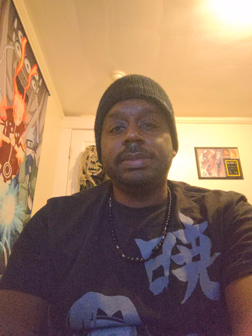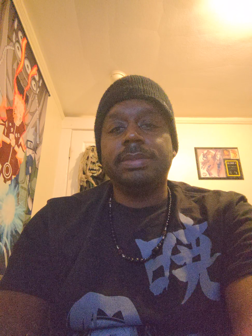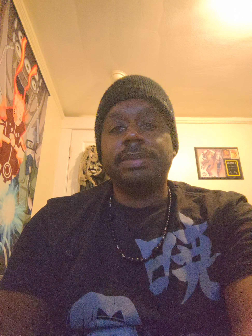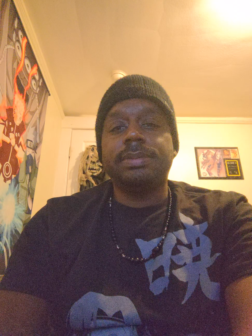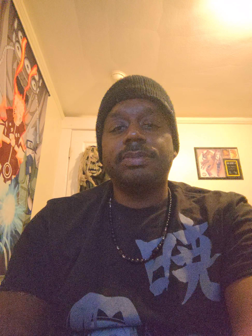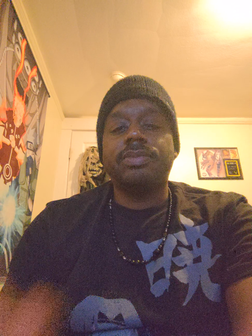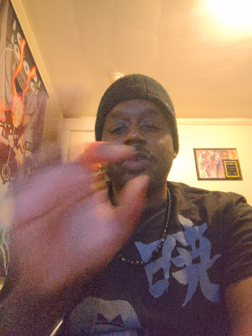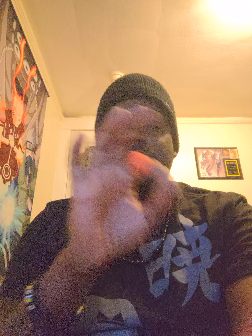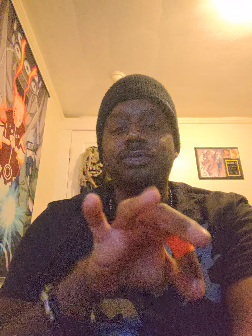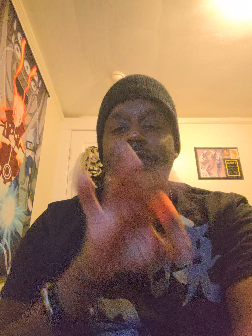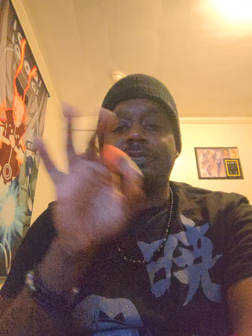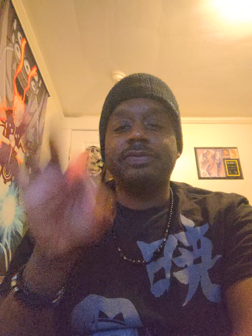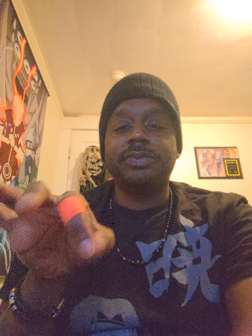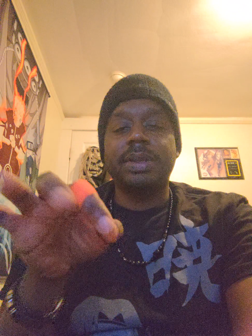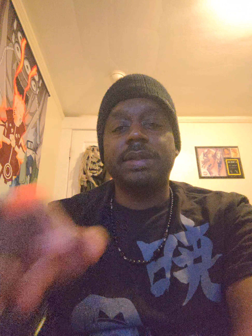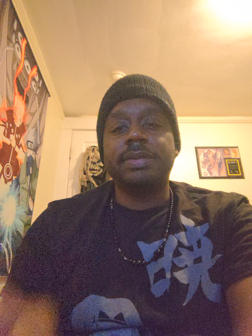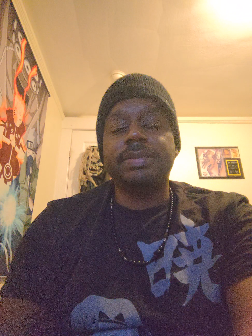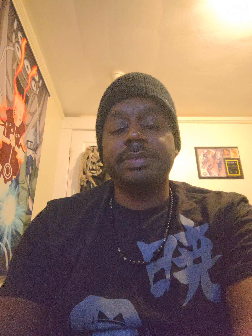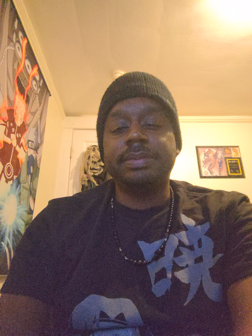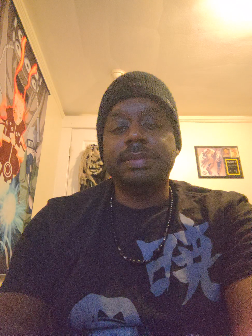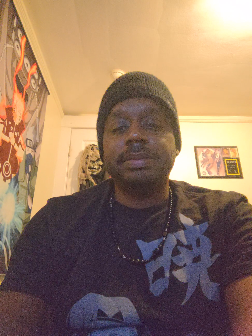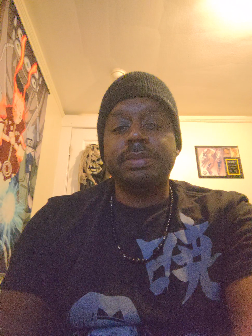french fries